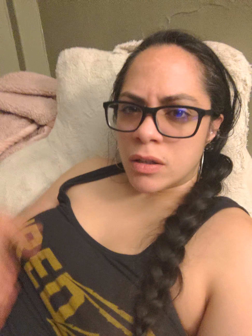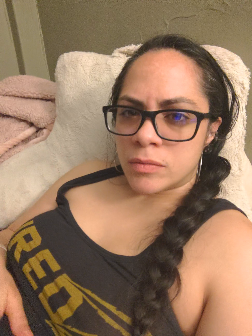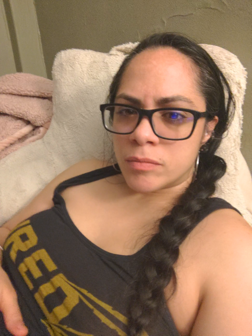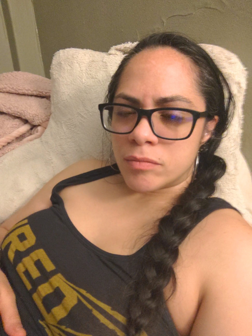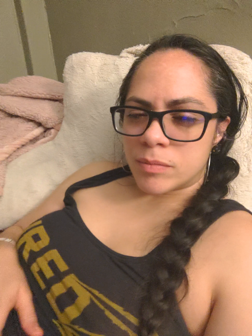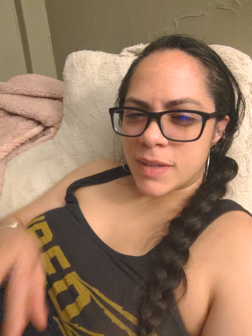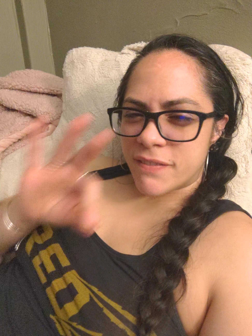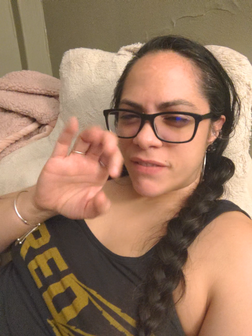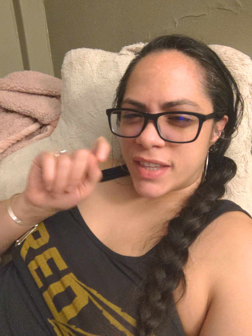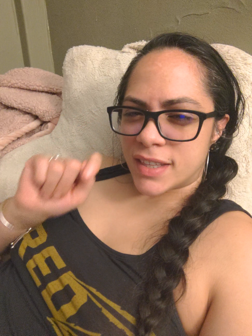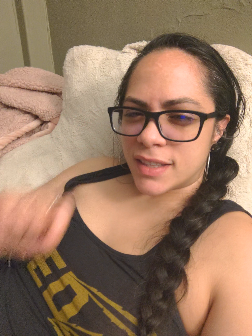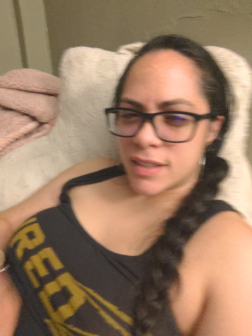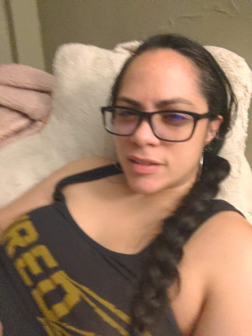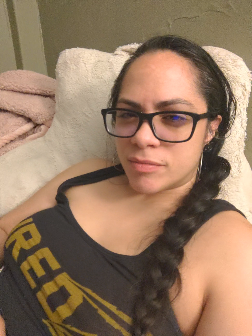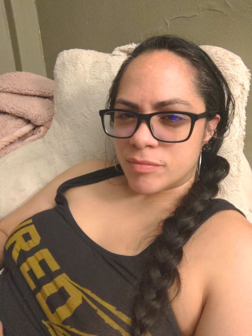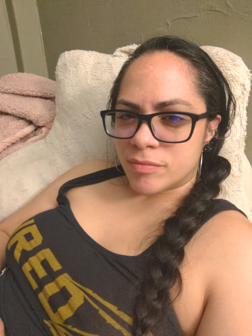feet